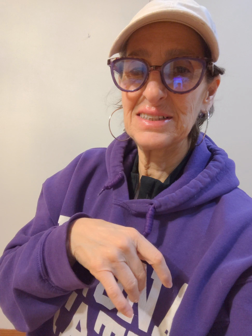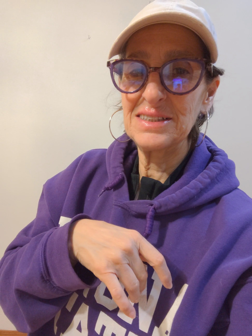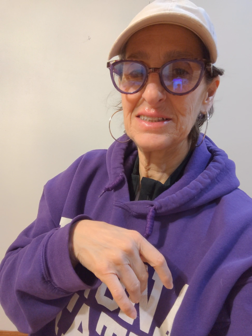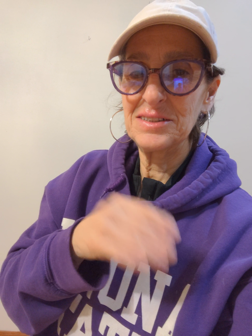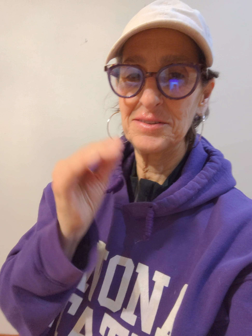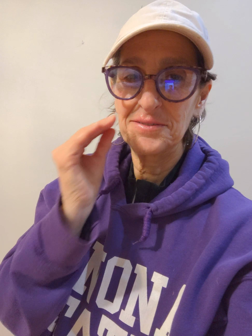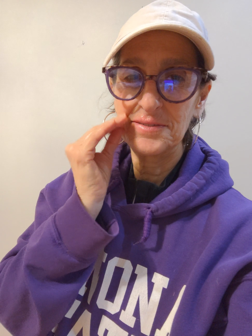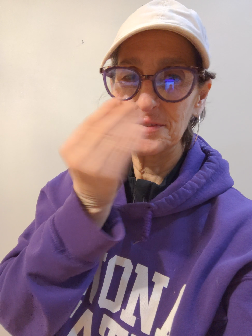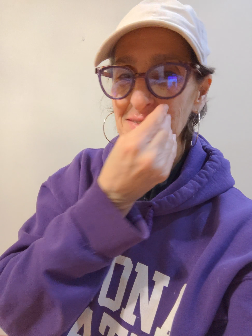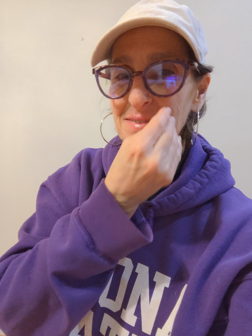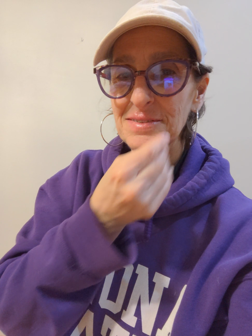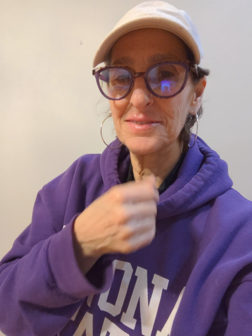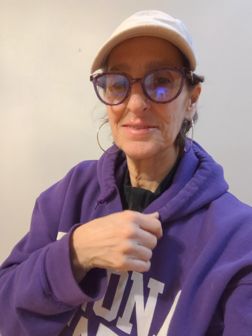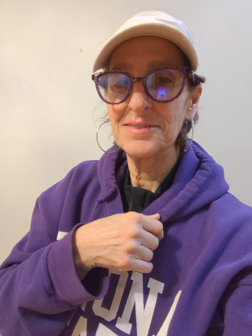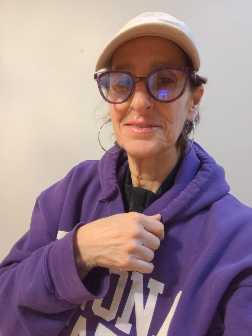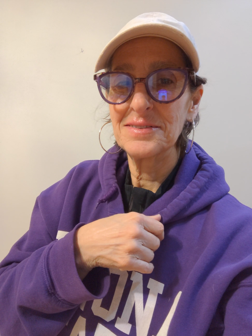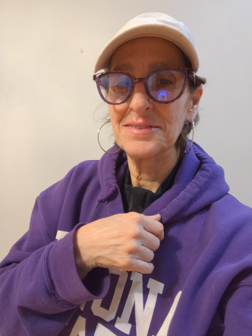flower